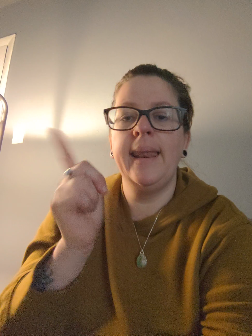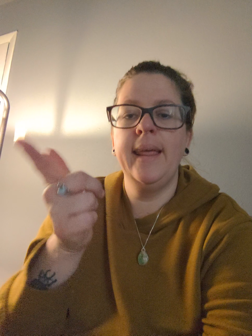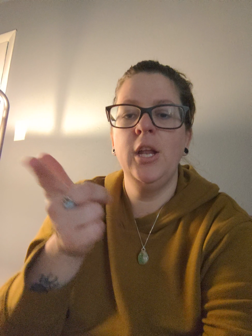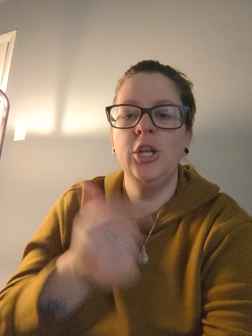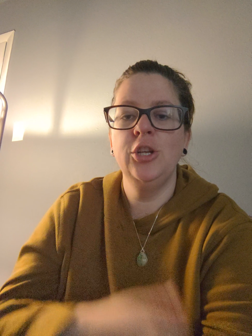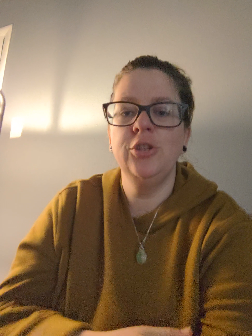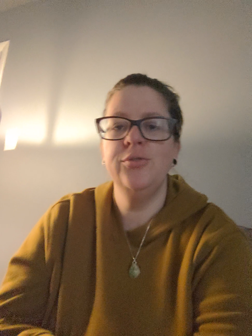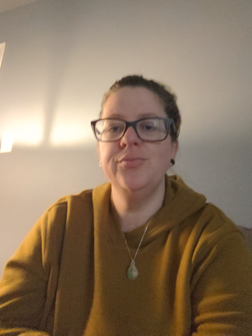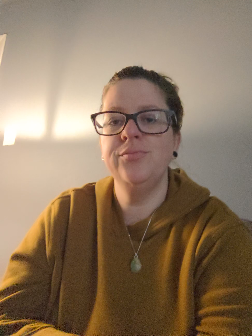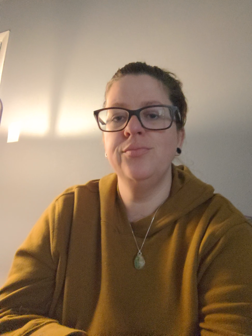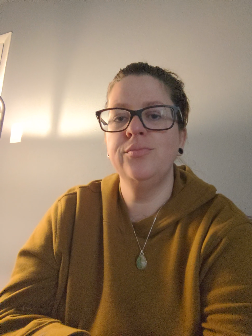later